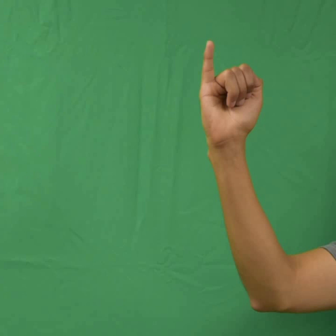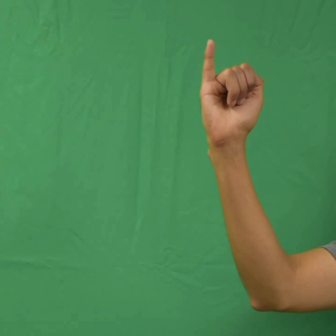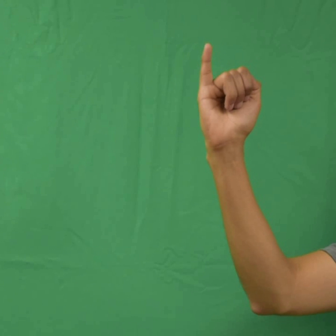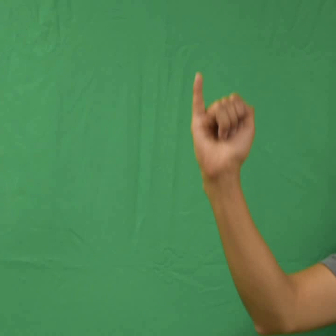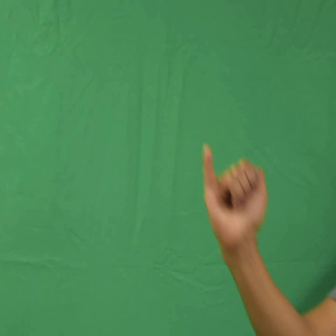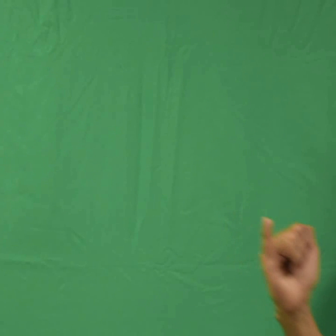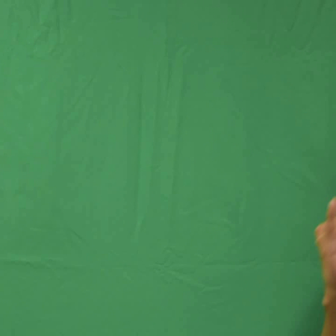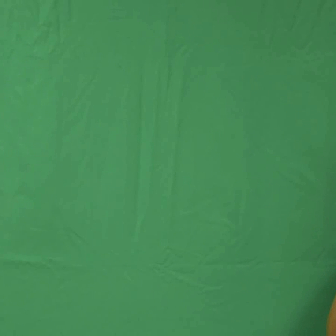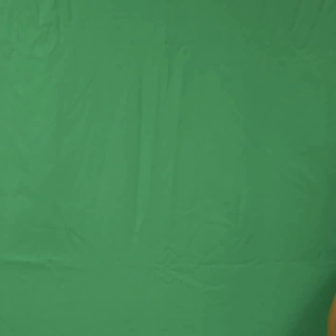J